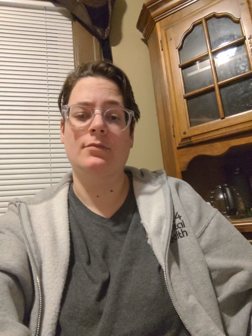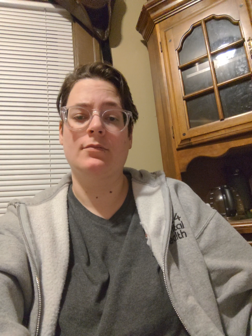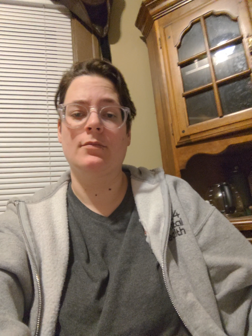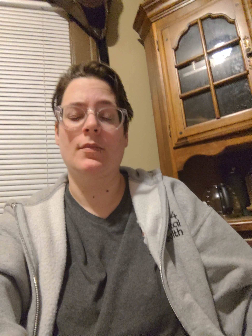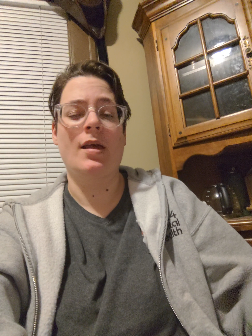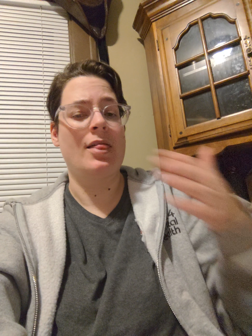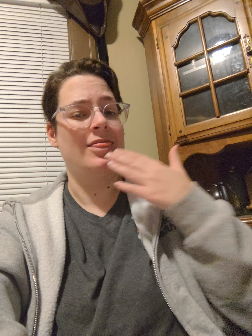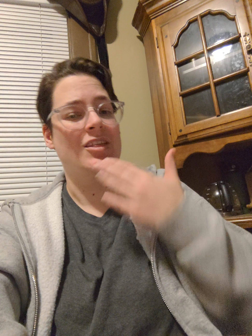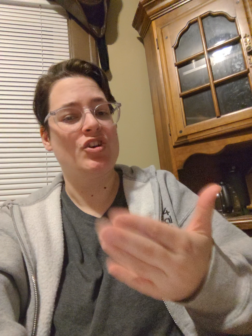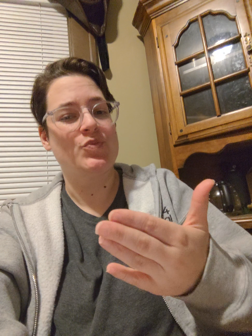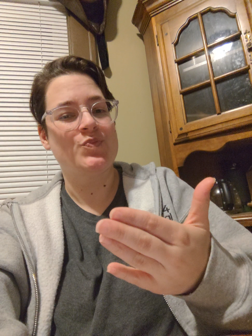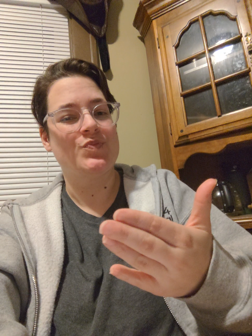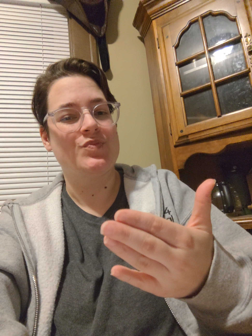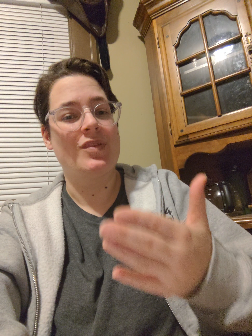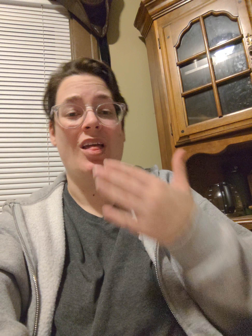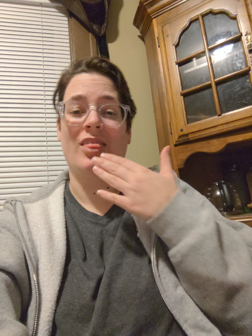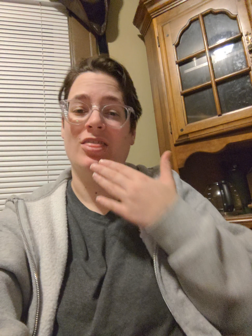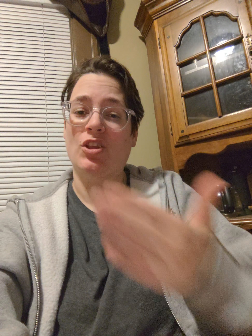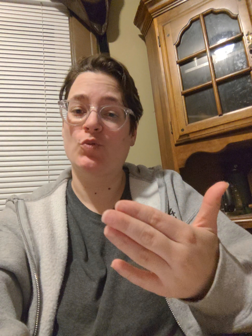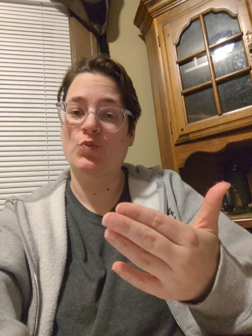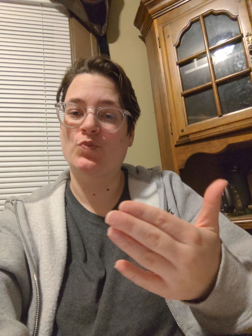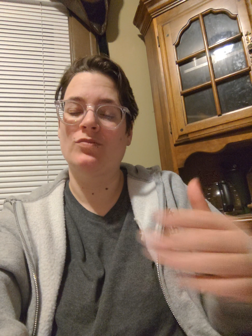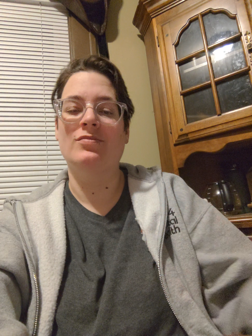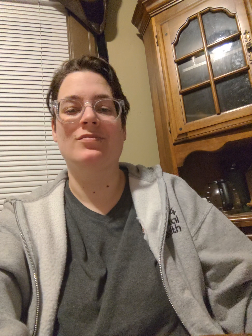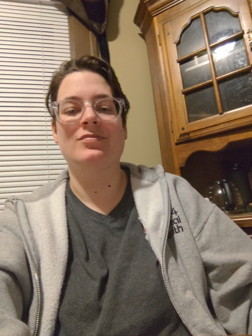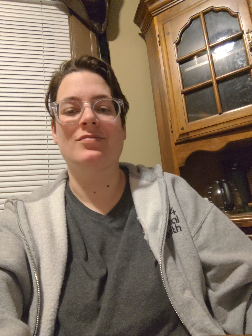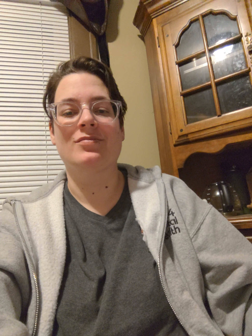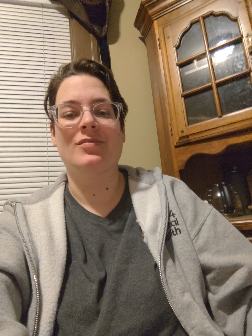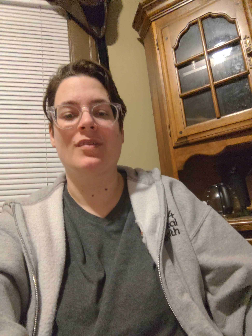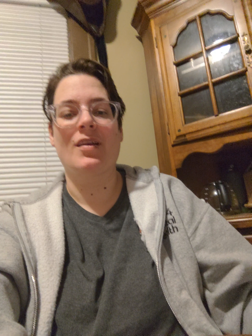thank you